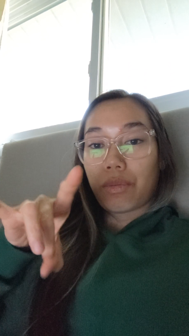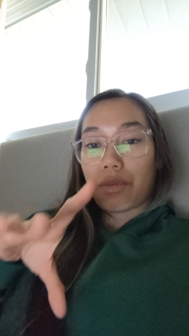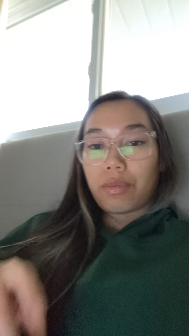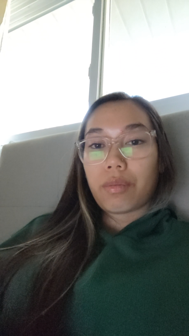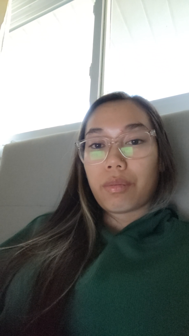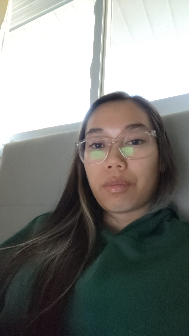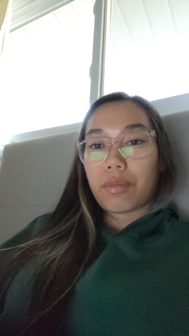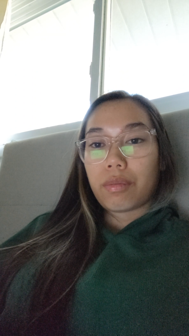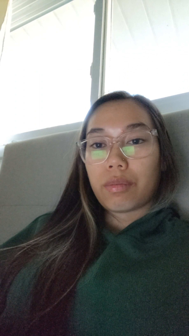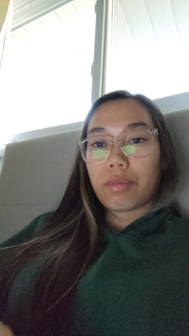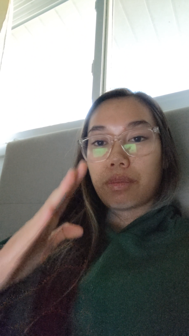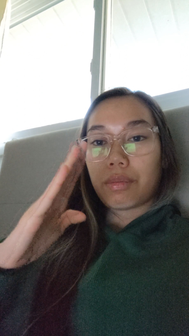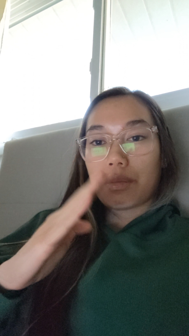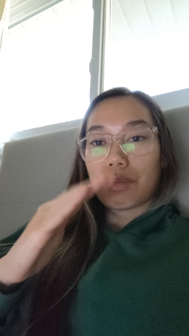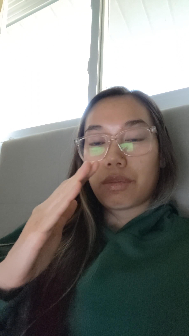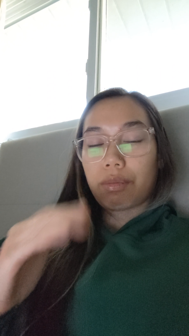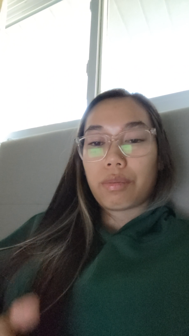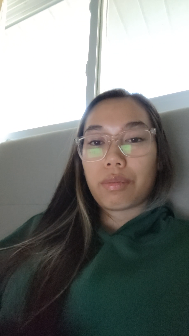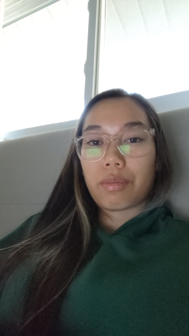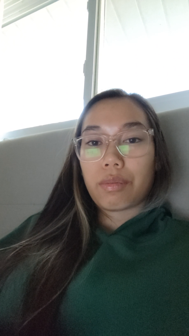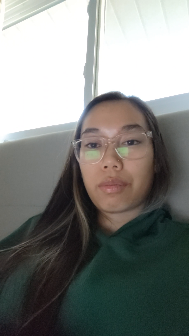downtown